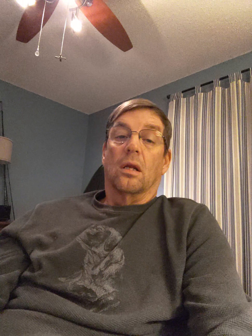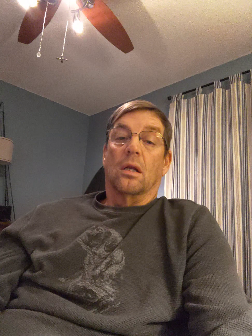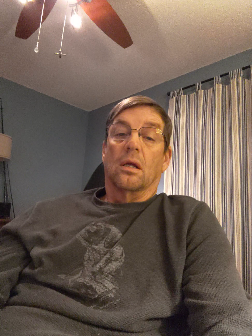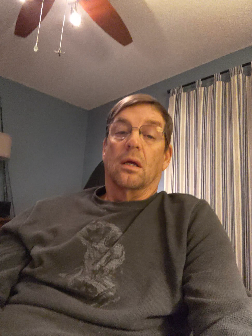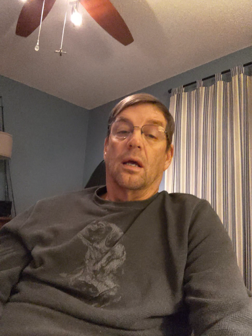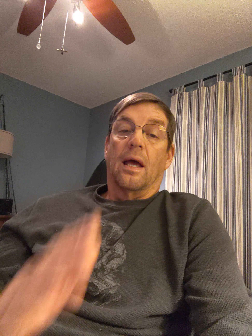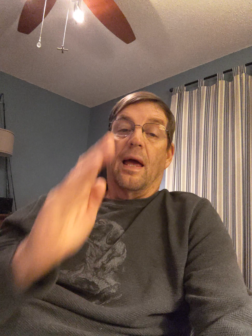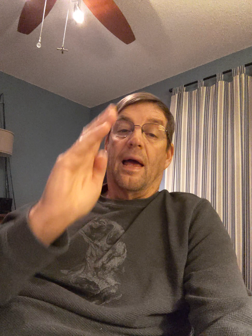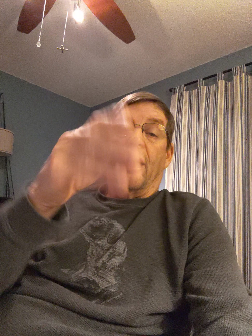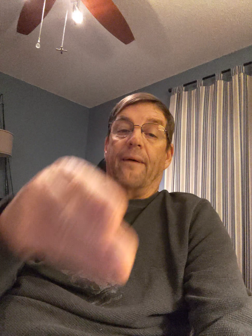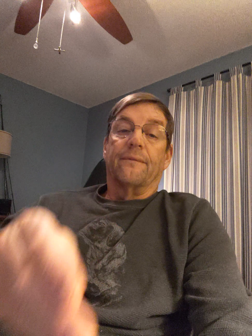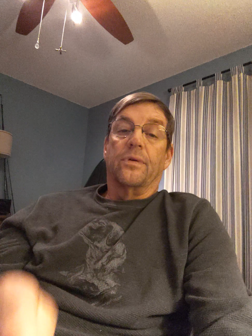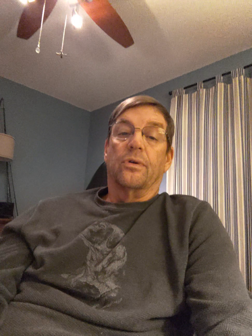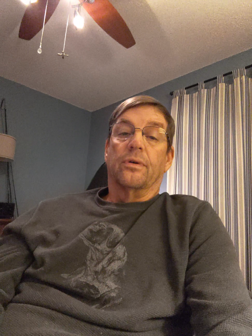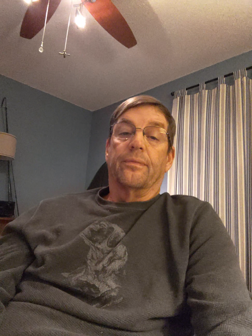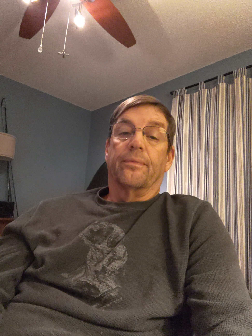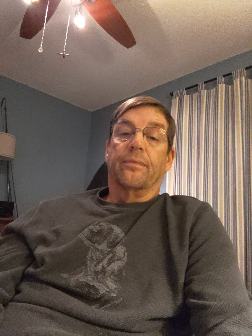after